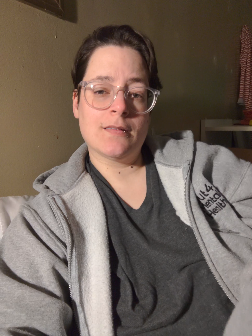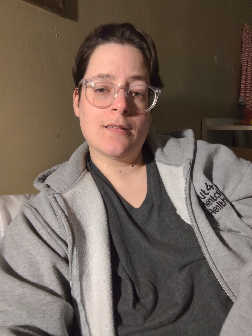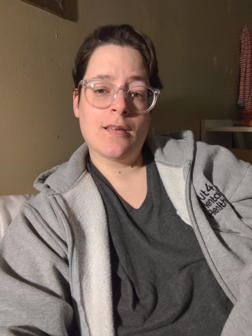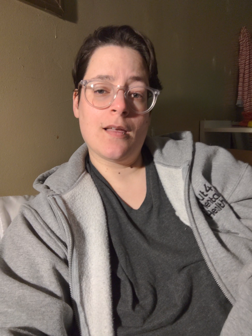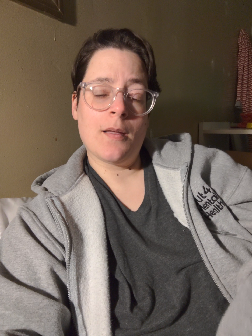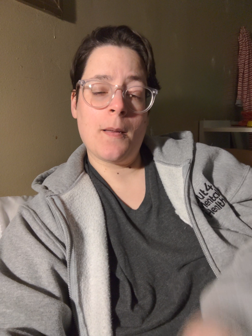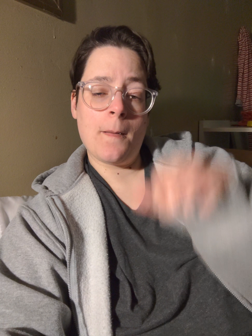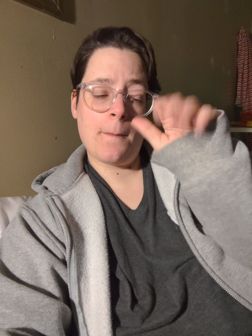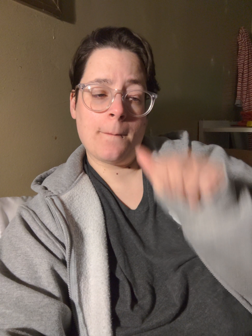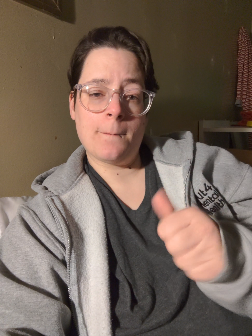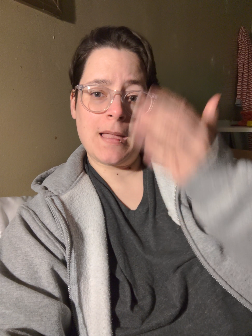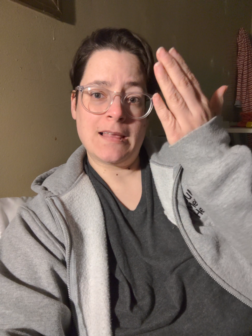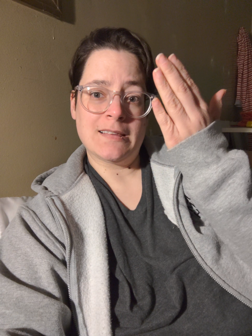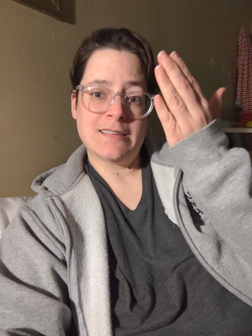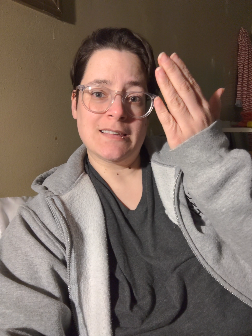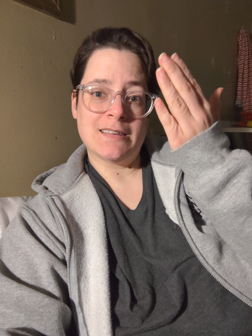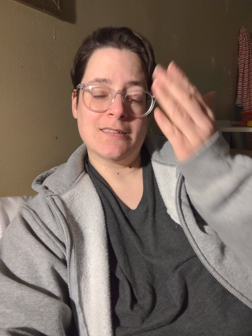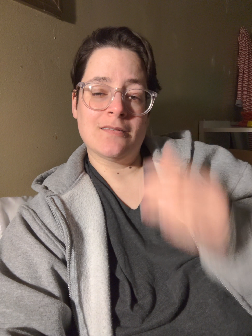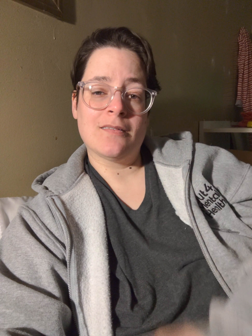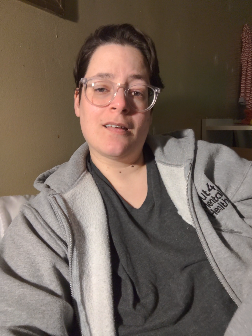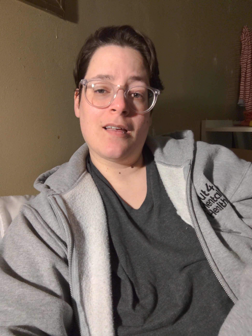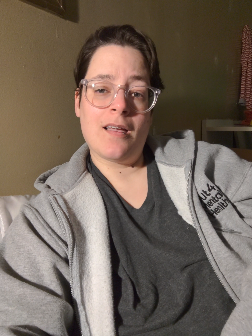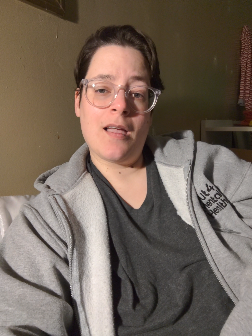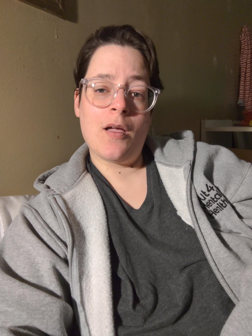mitten